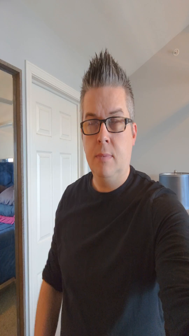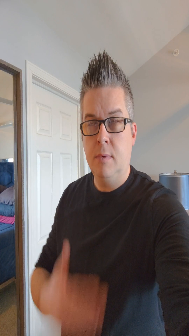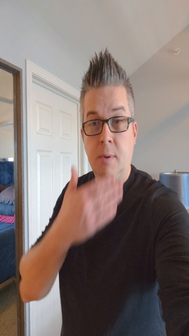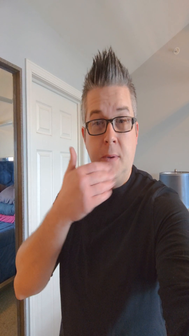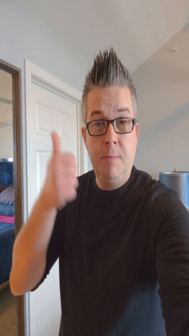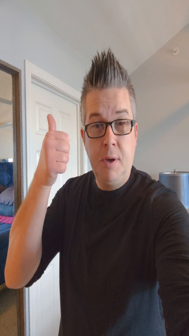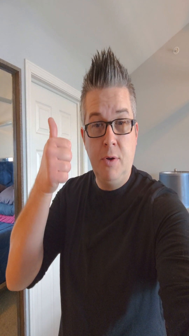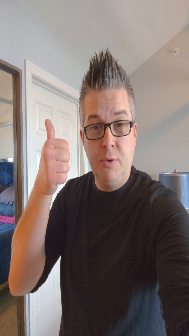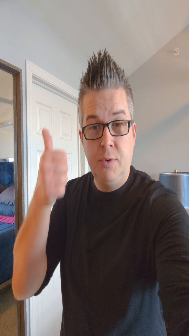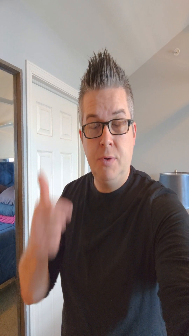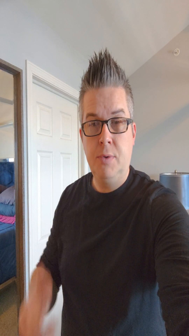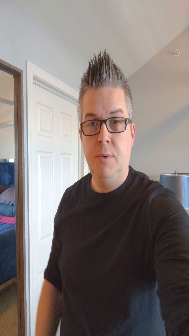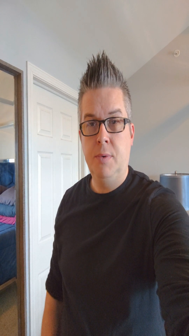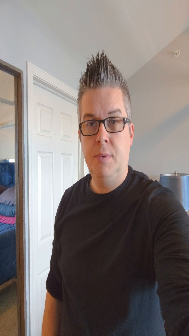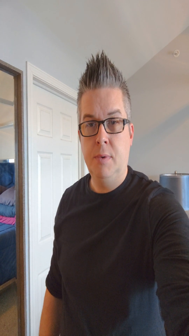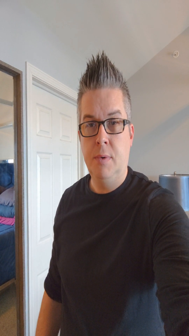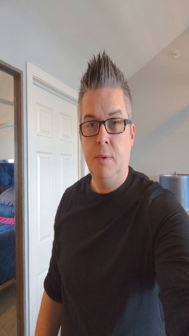better